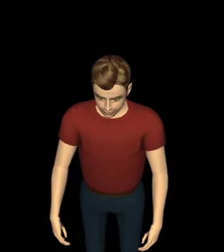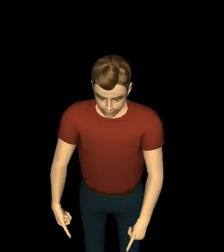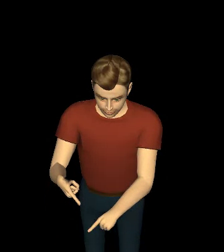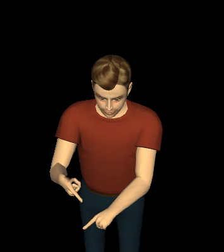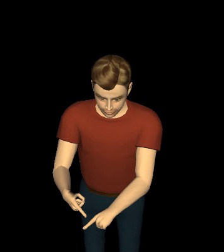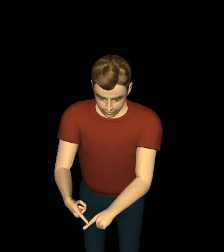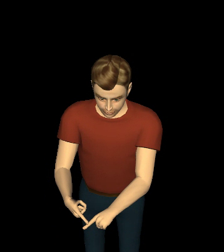نصف